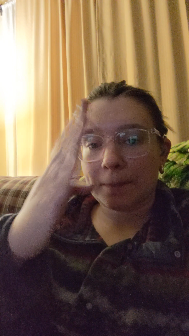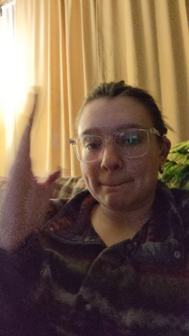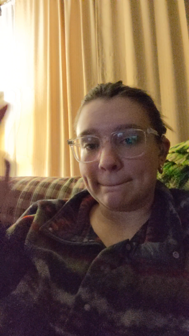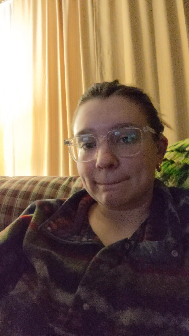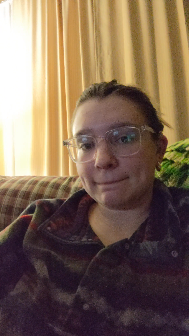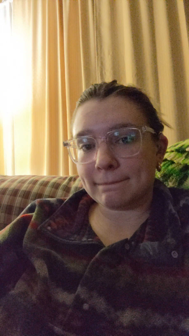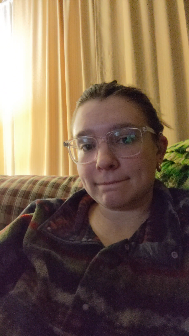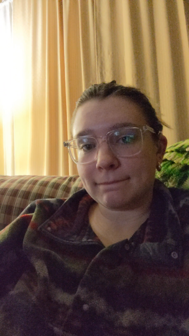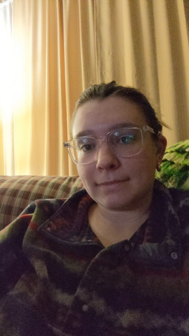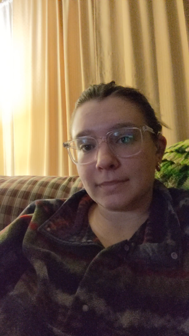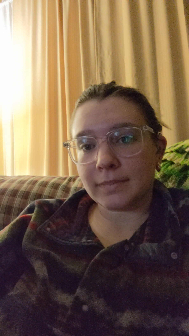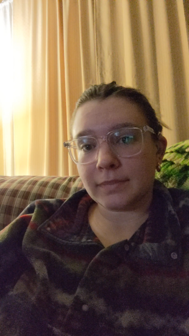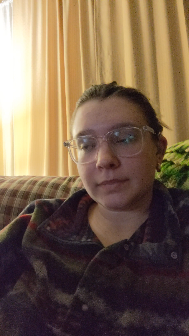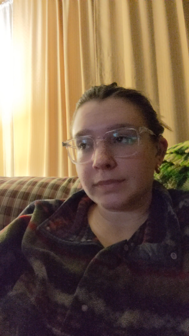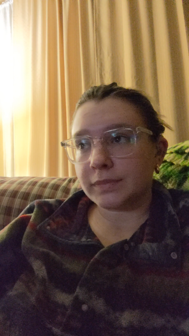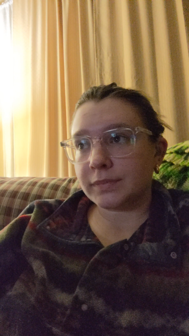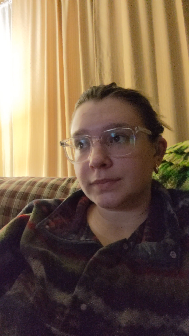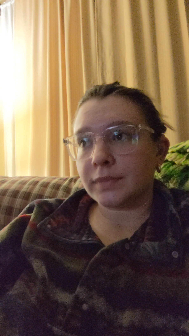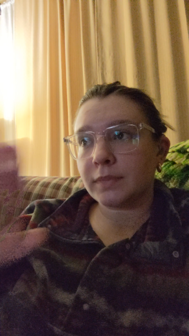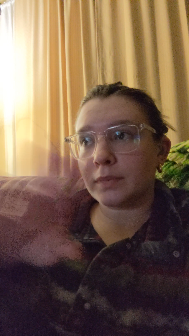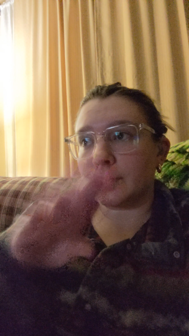boots